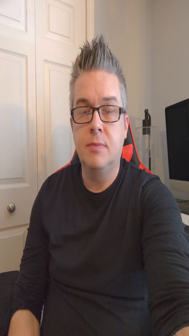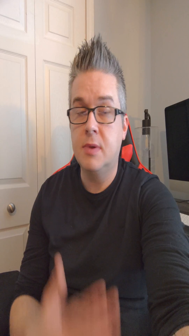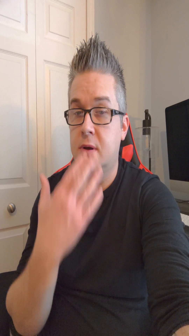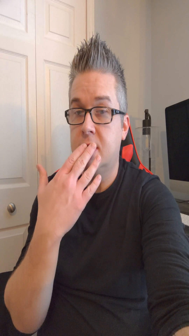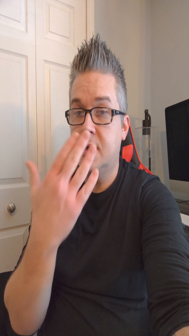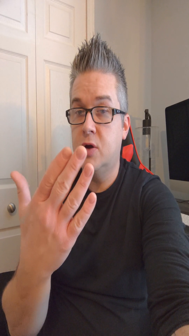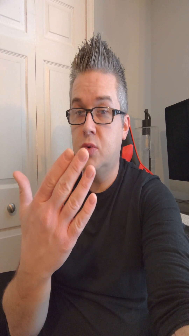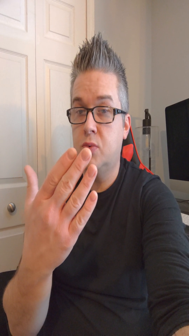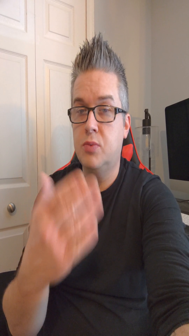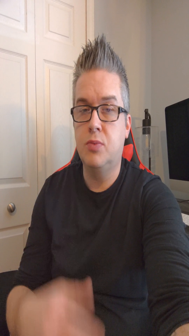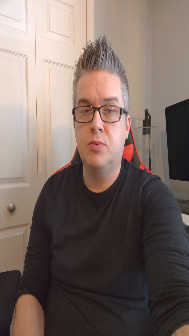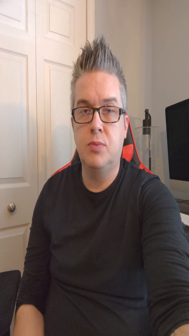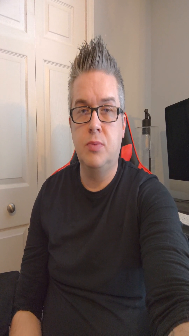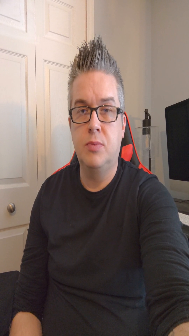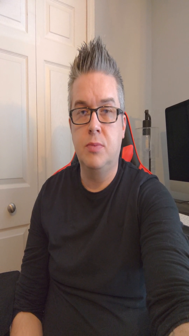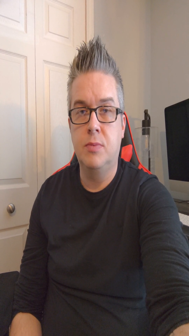thank you